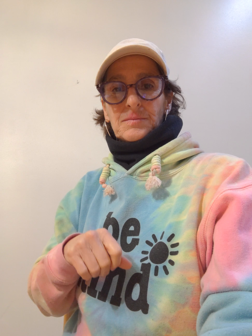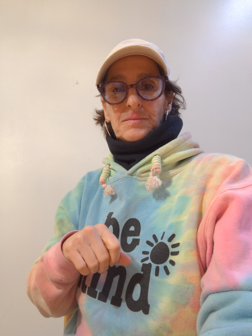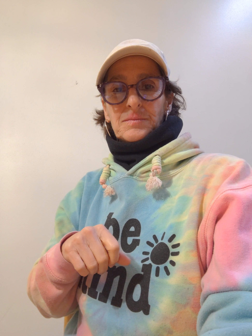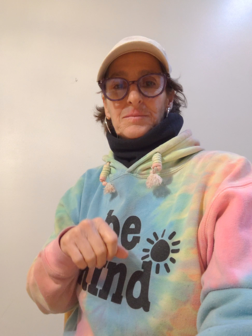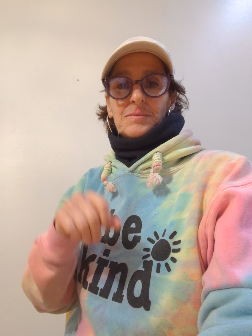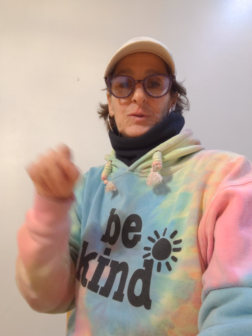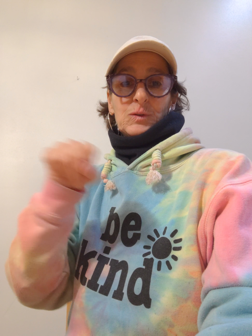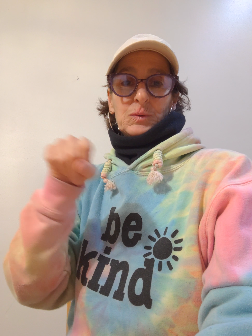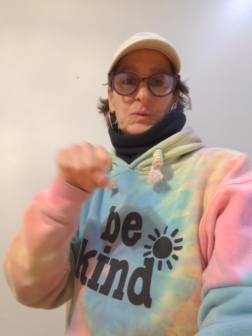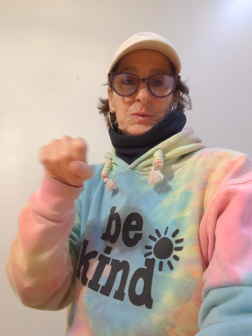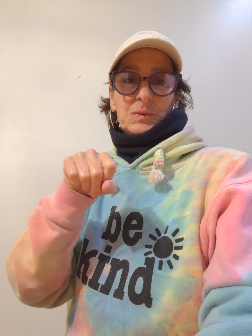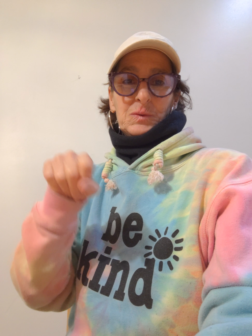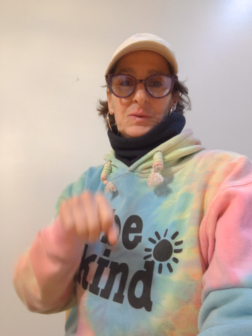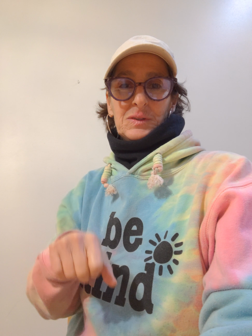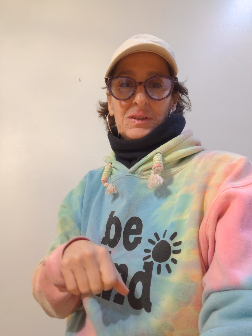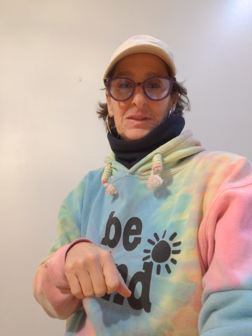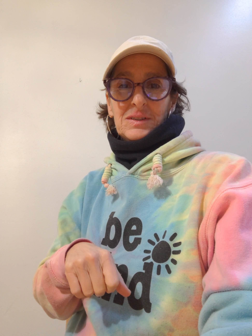shoe